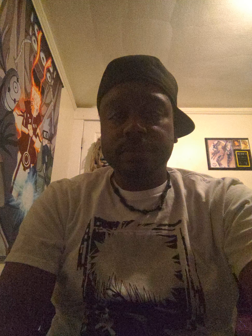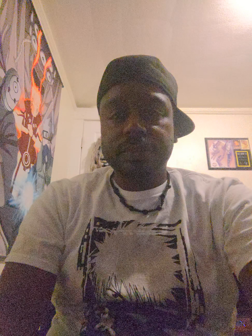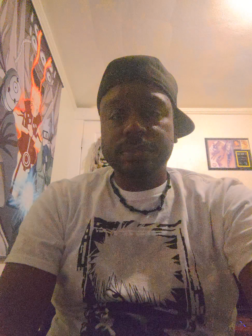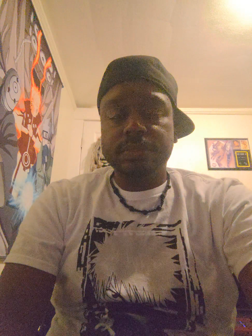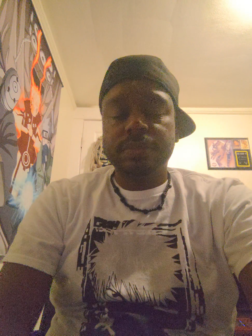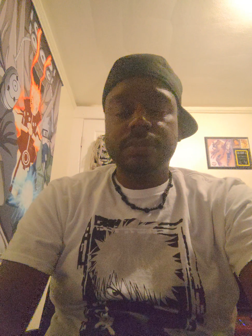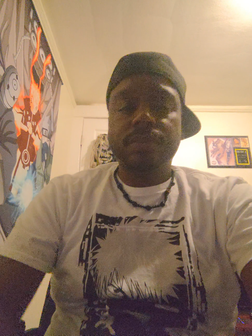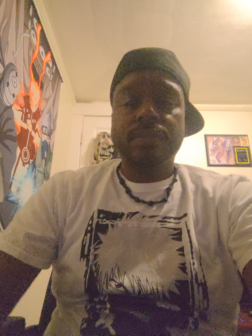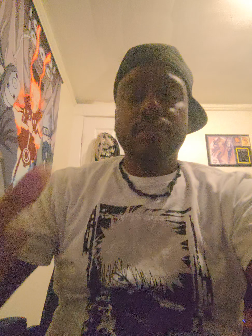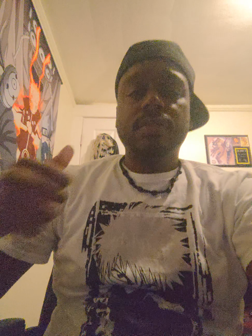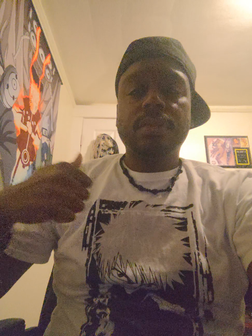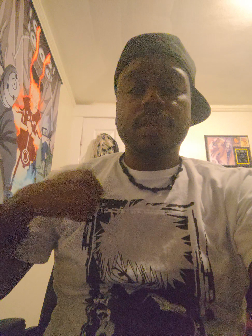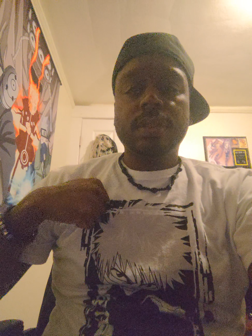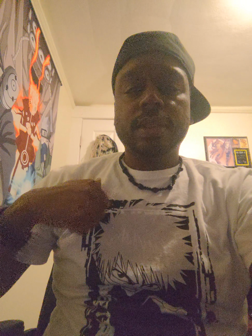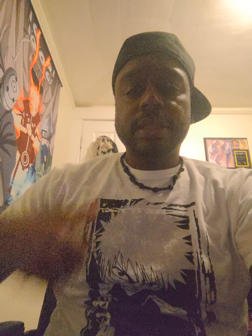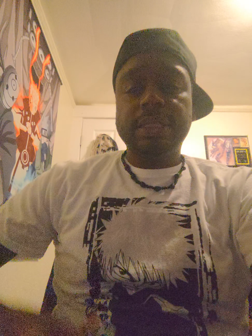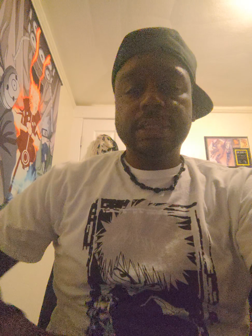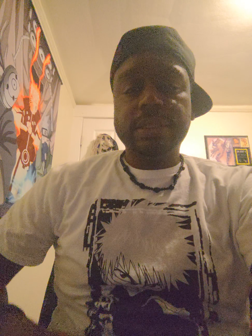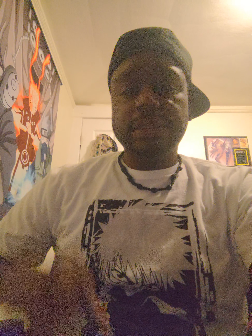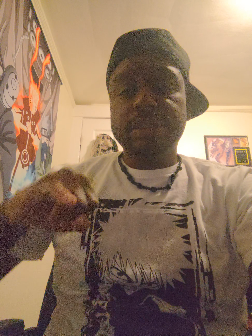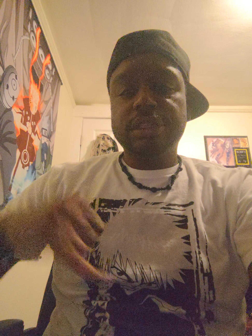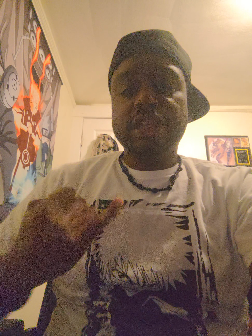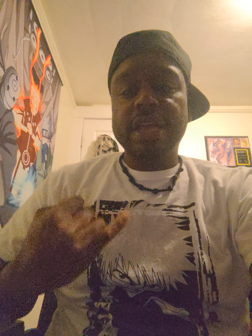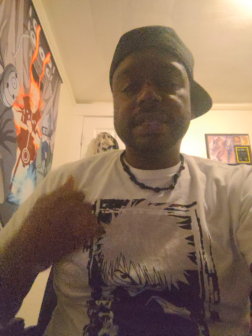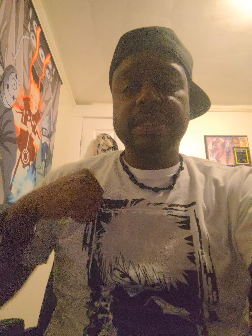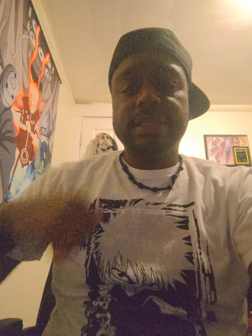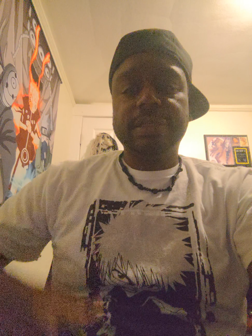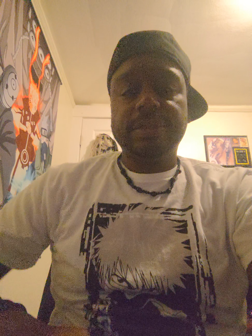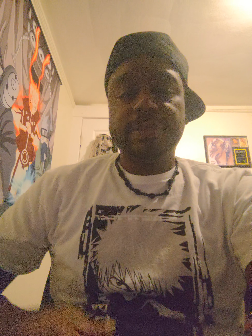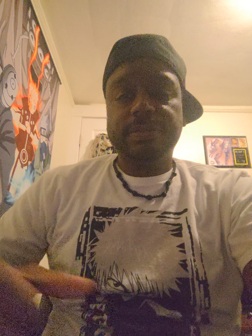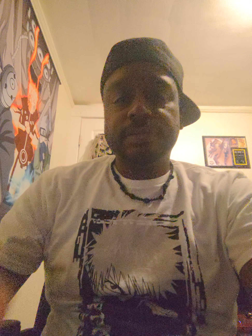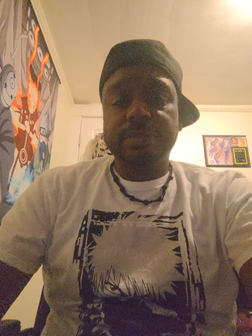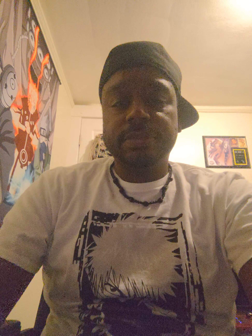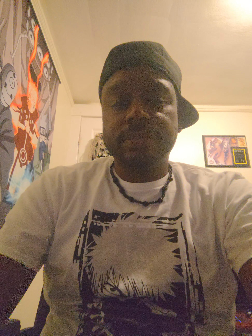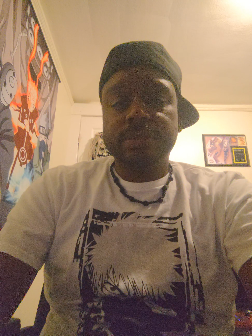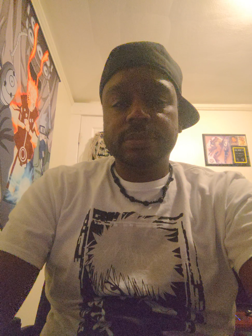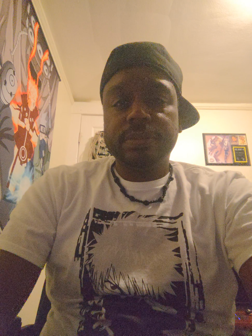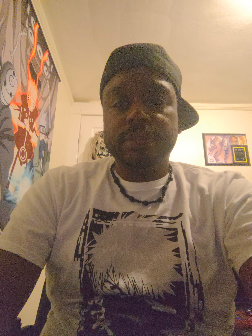jacket